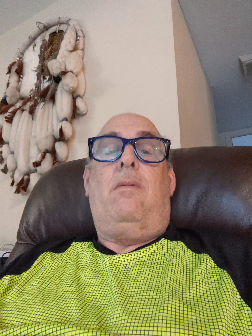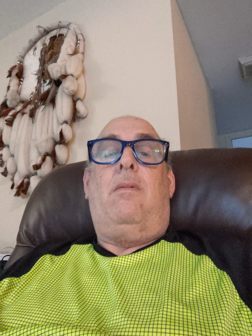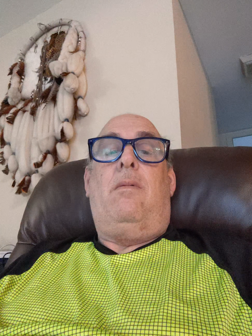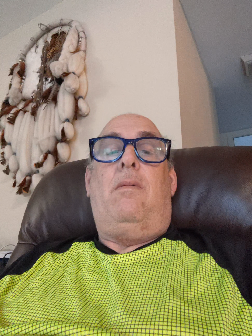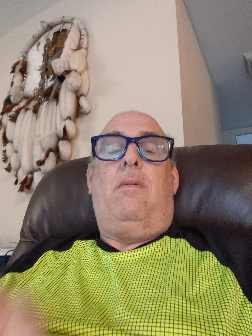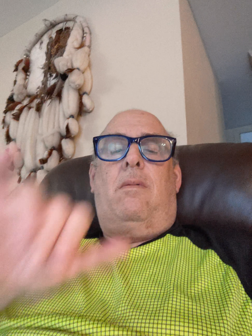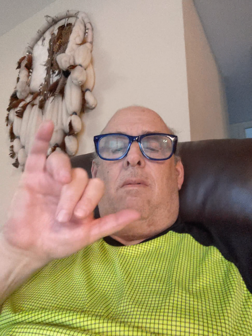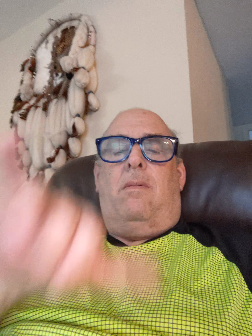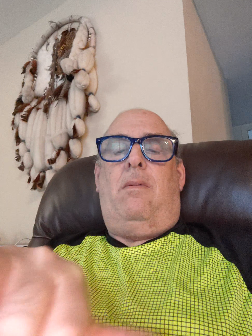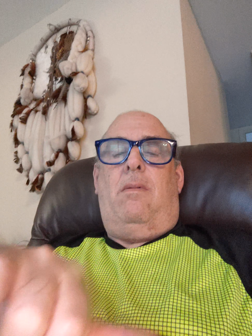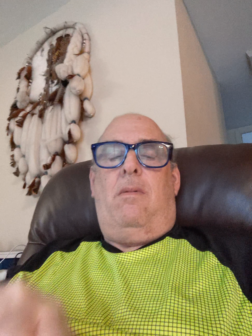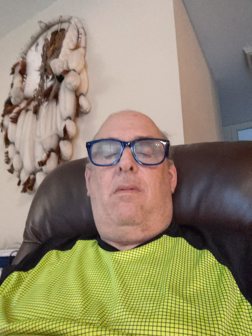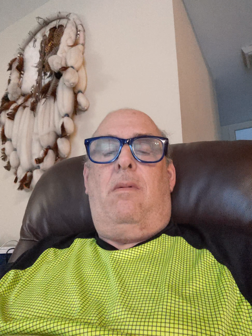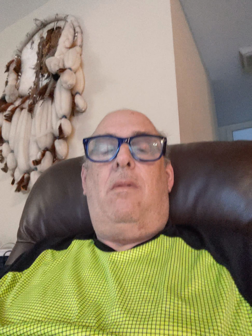stay